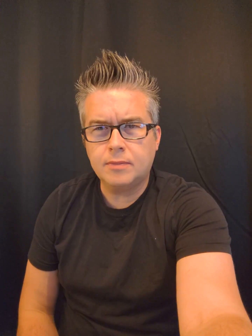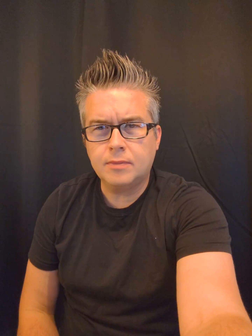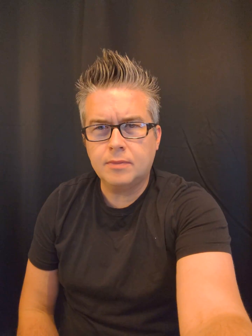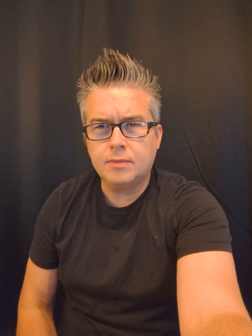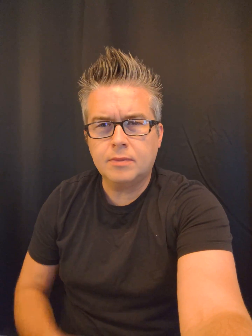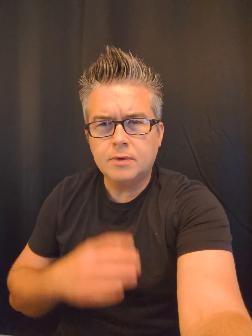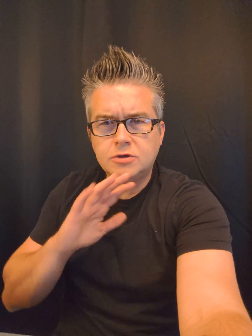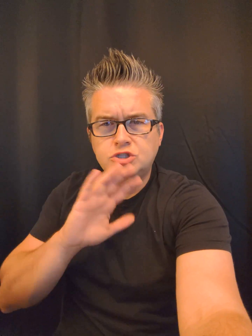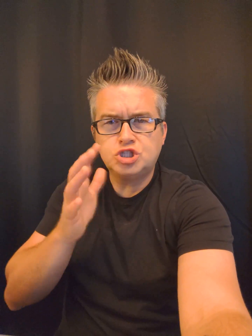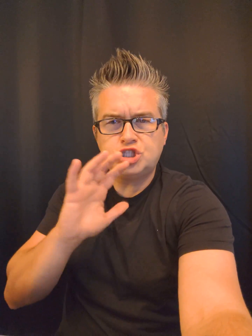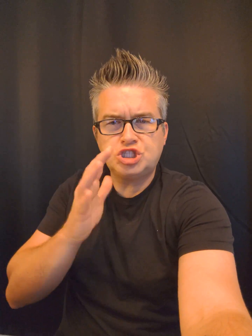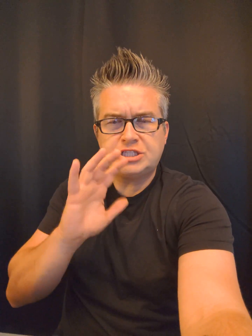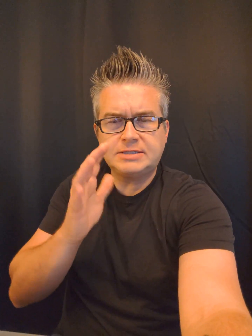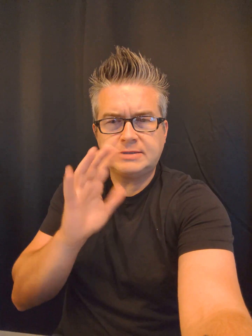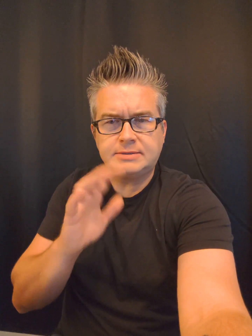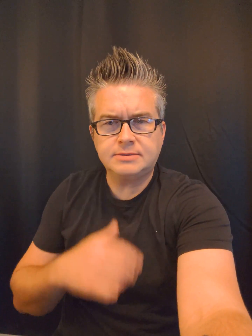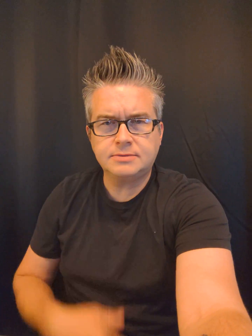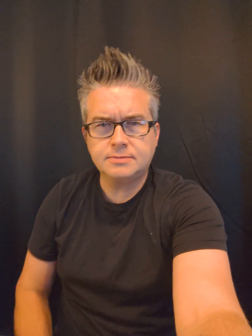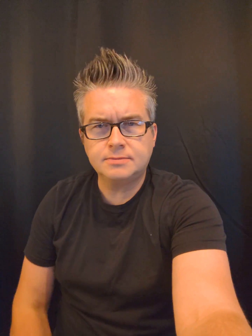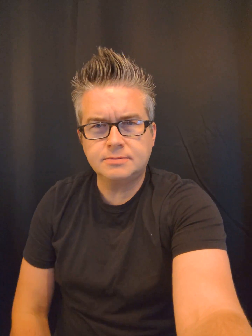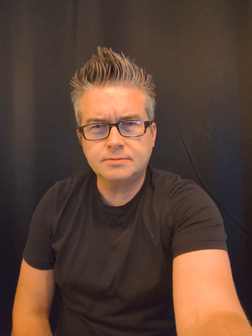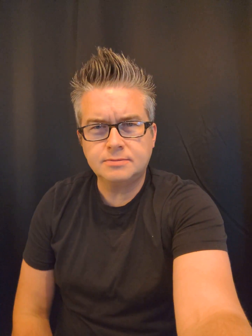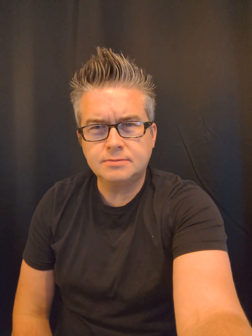cheese